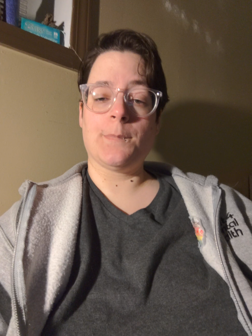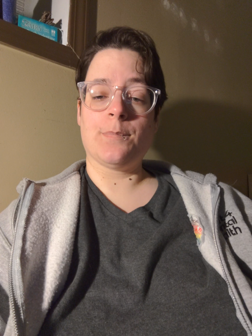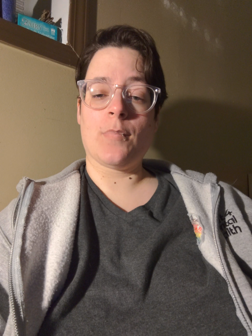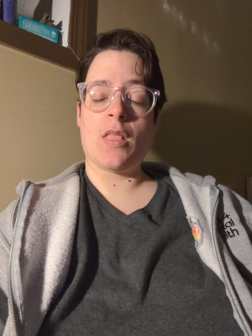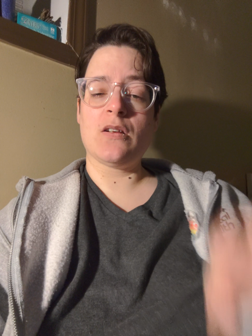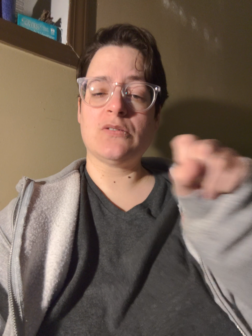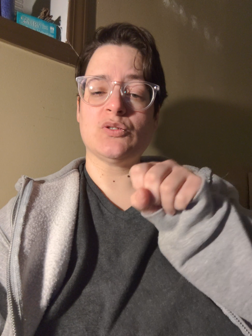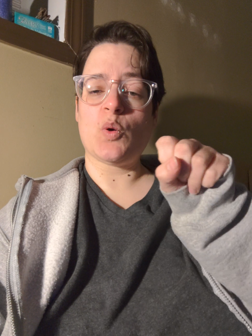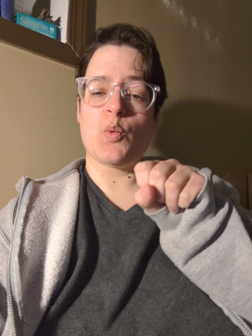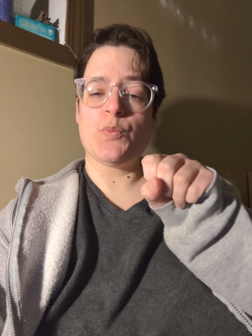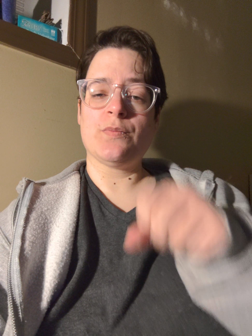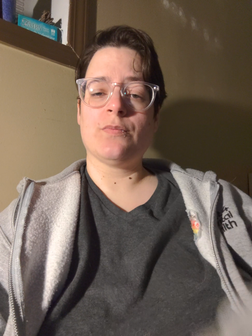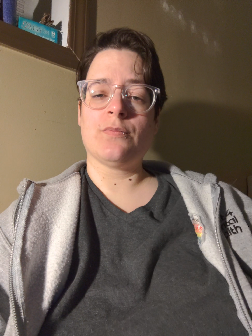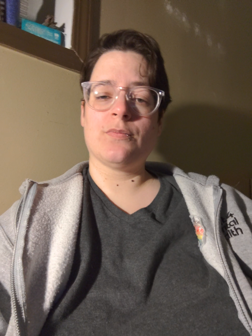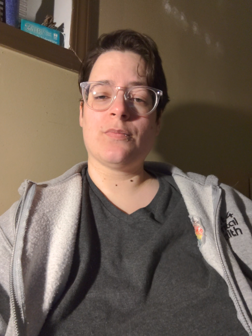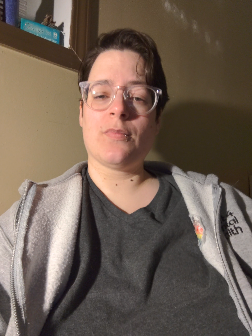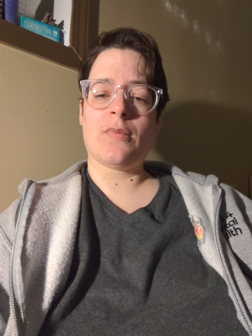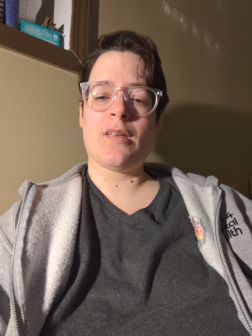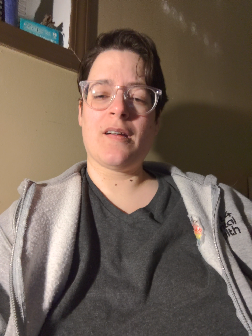shoe